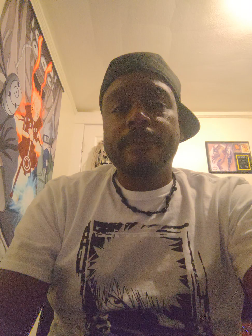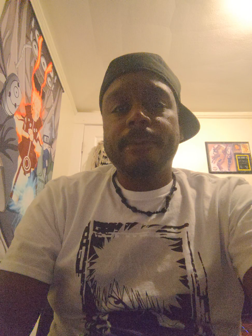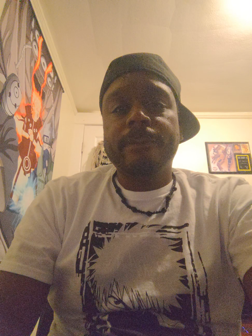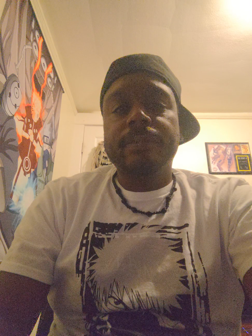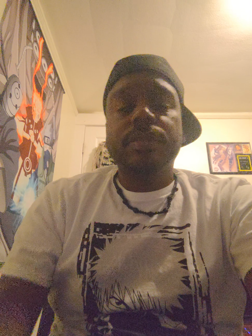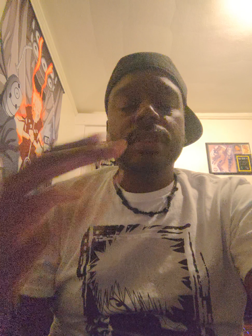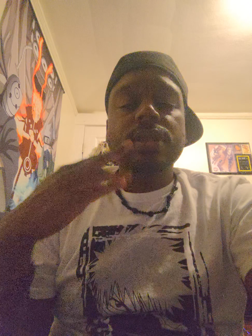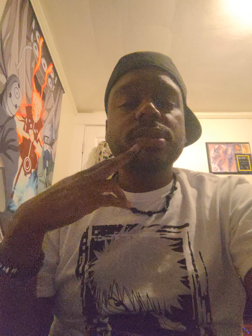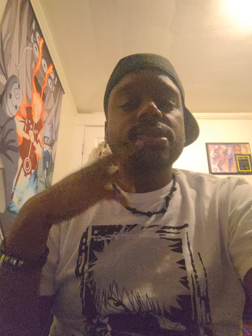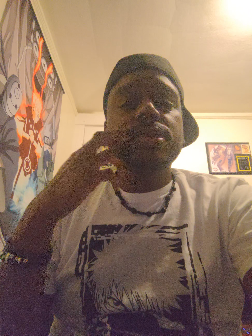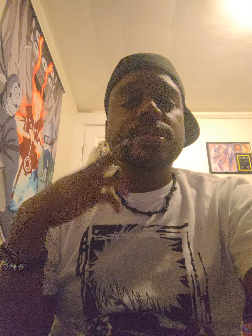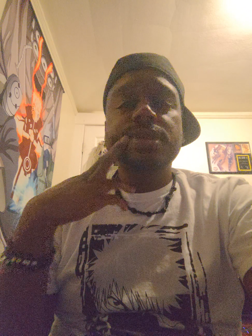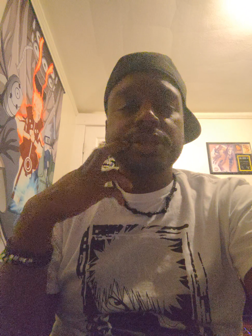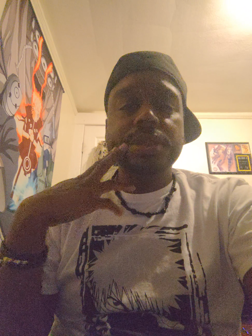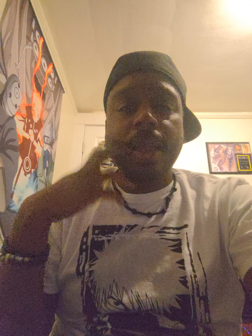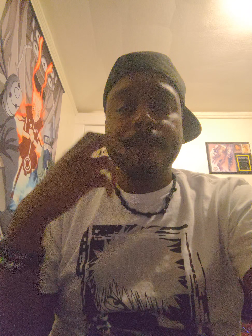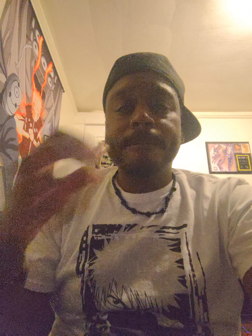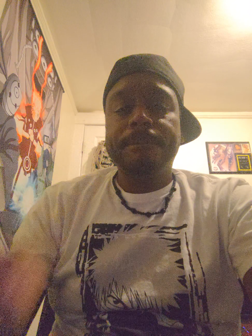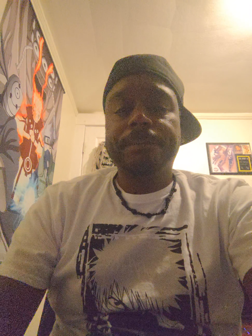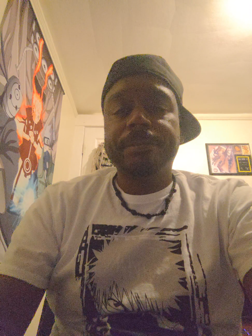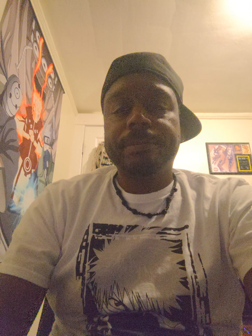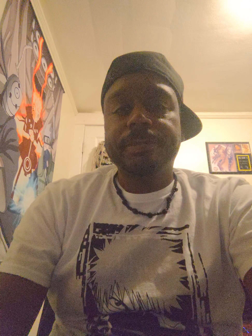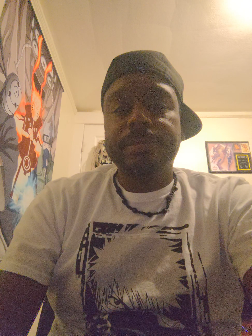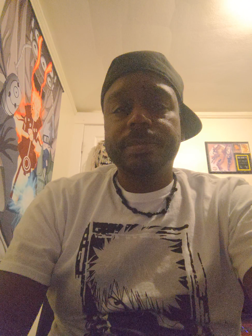gum